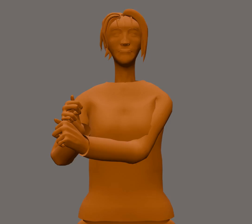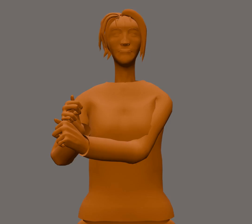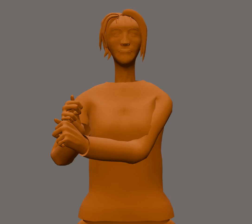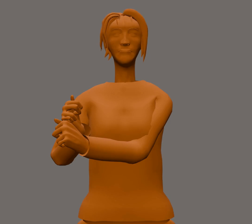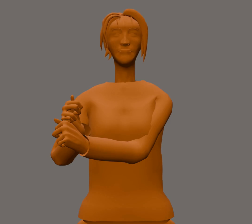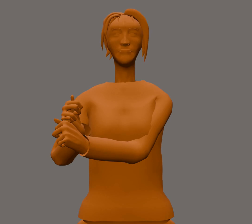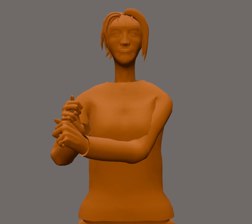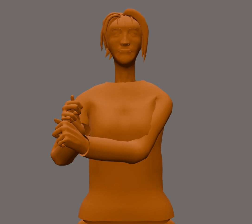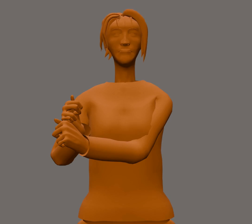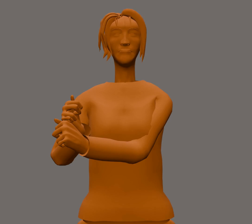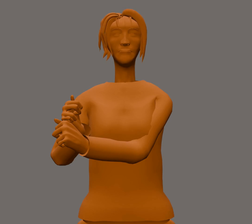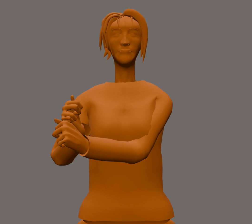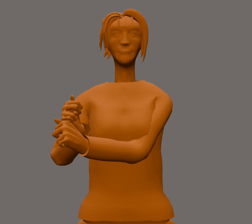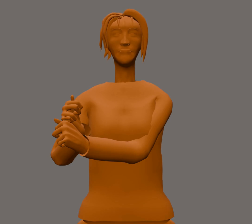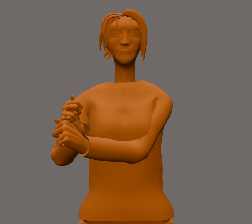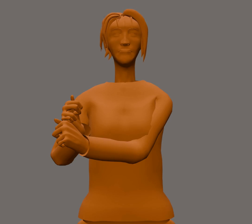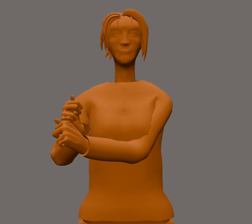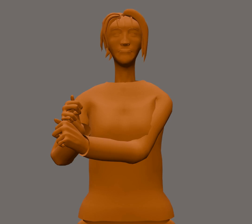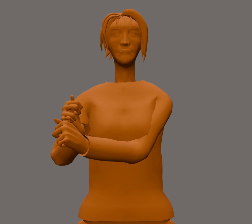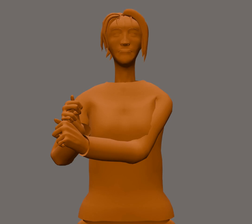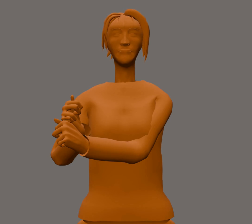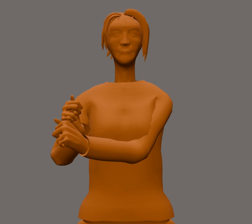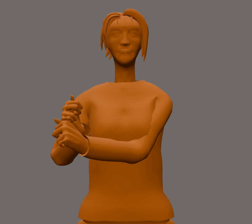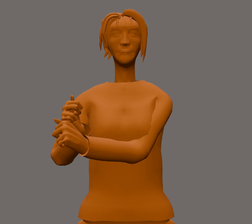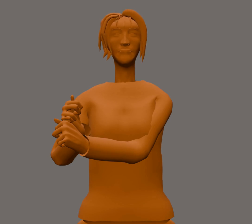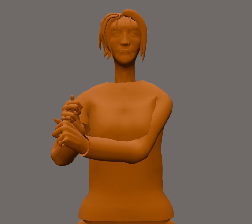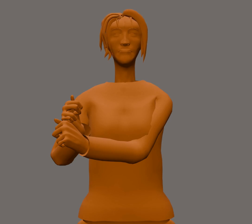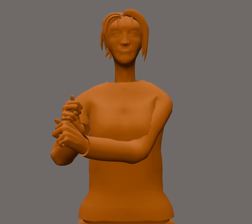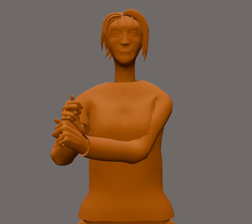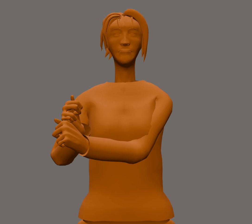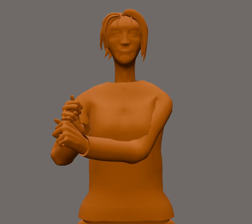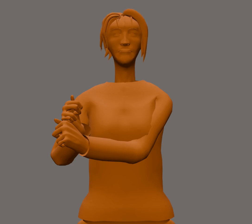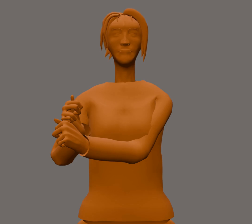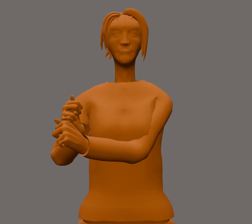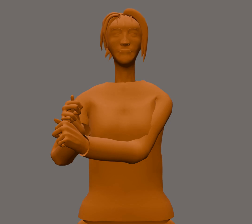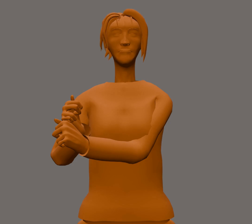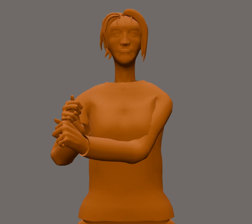Baseball player